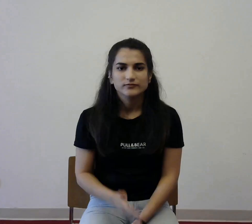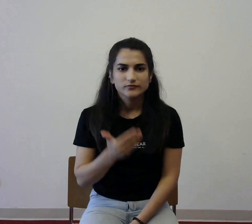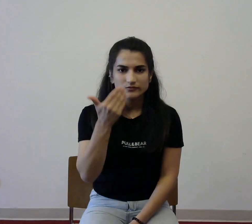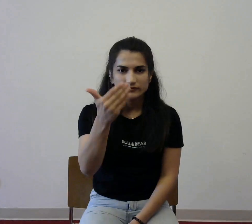siz